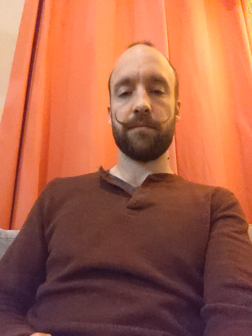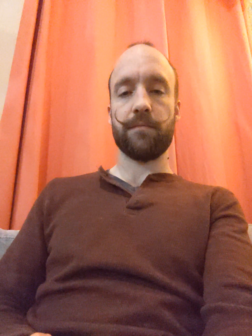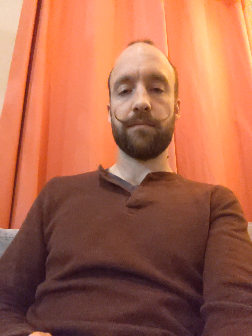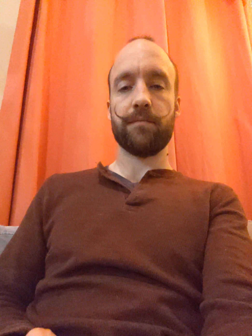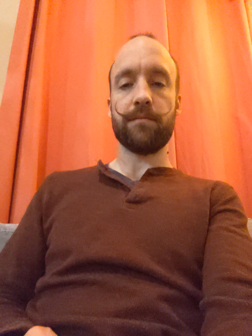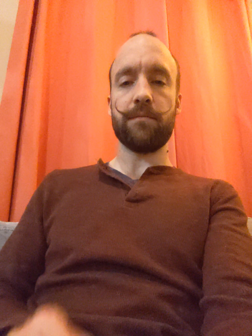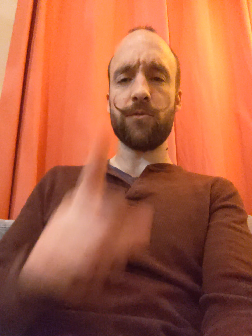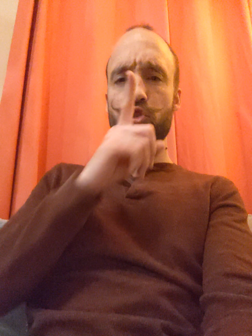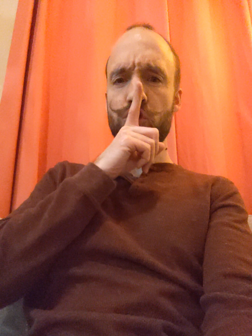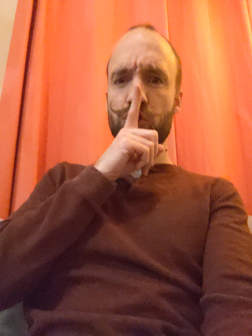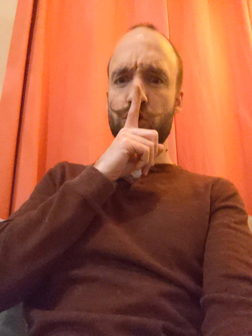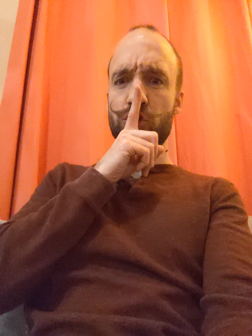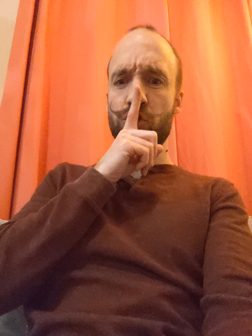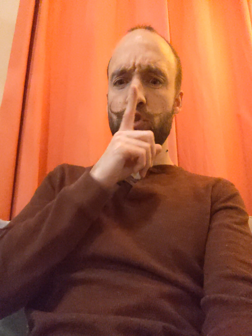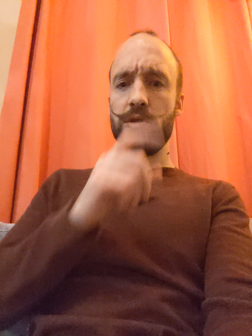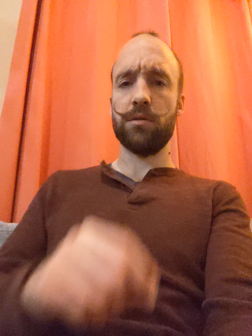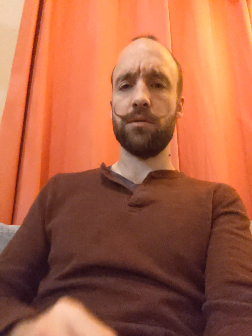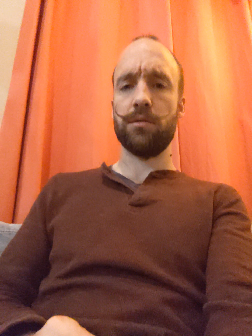shhh